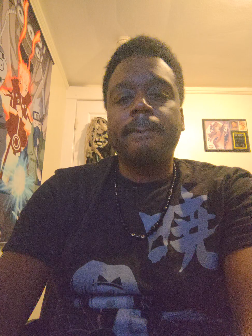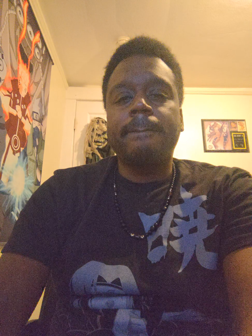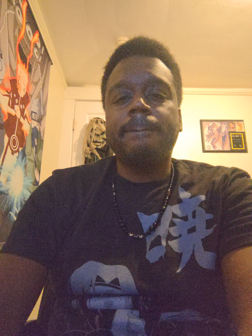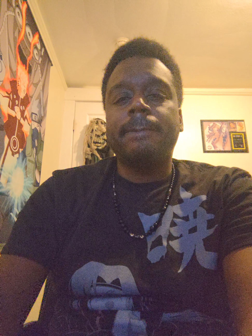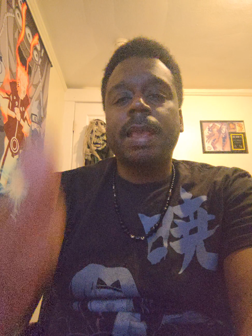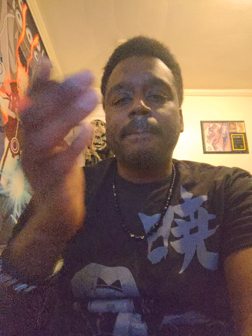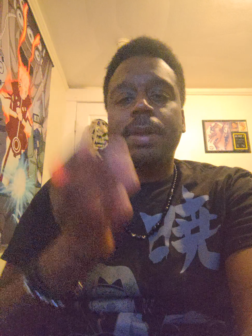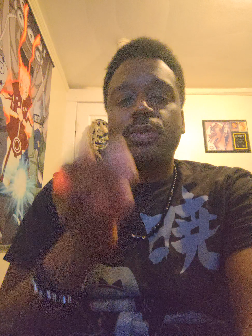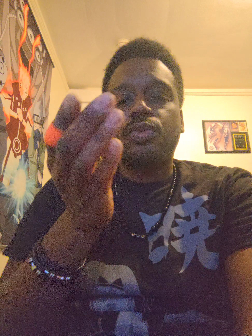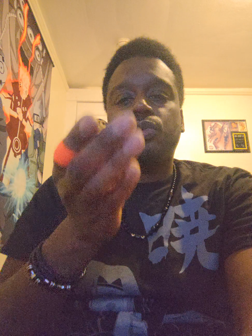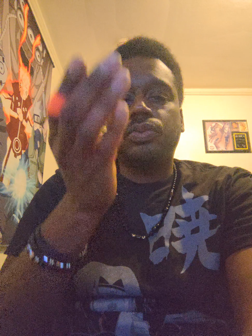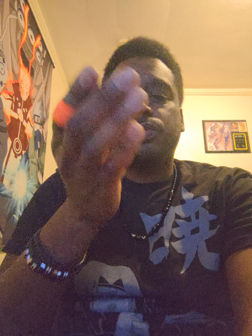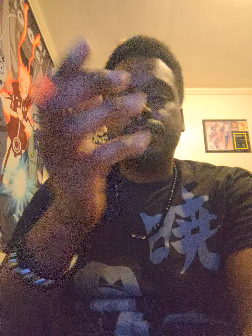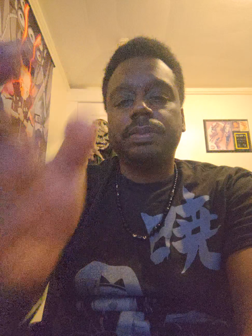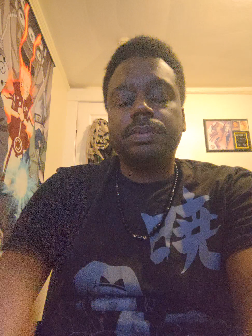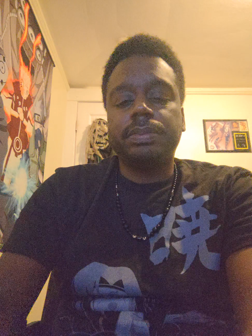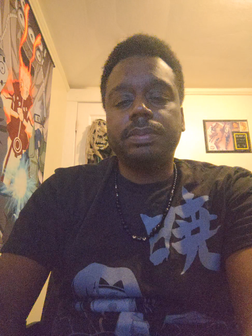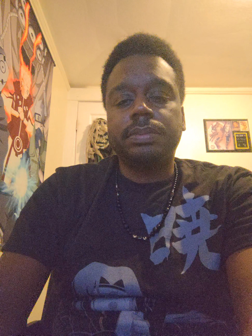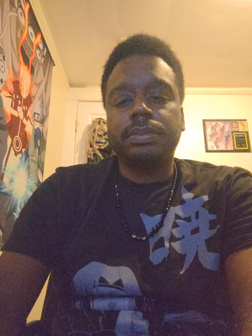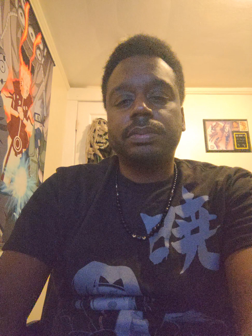boat